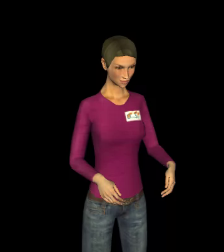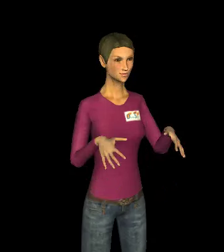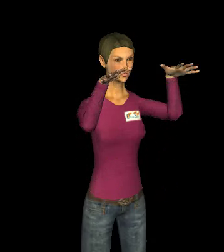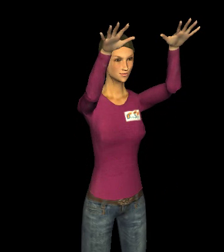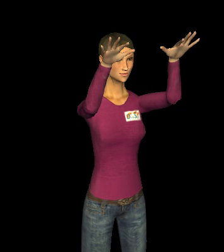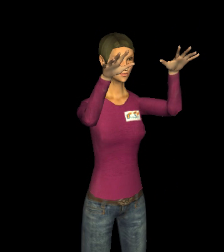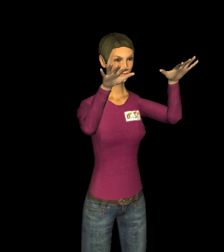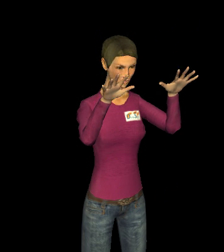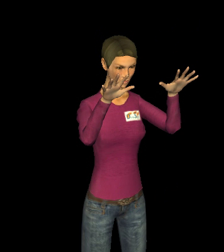ثلج